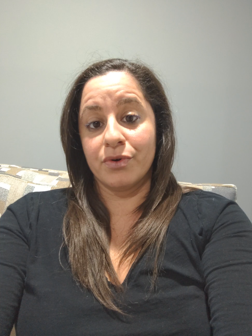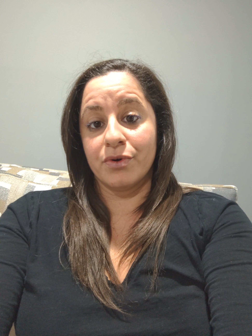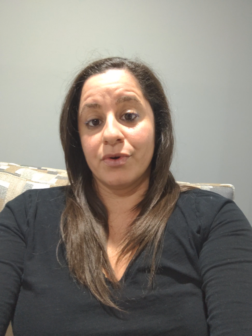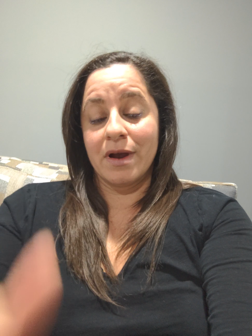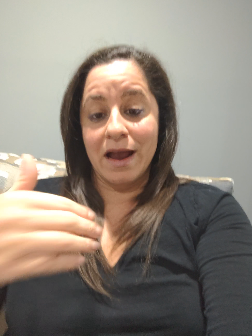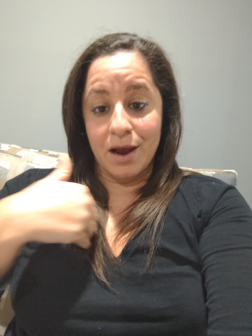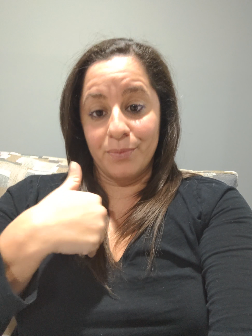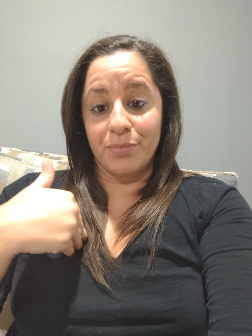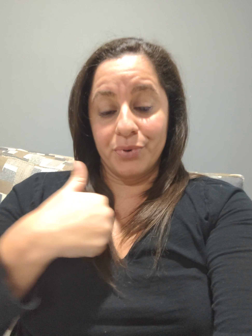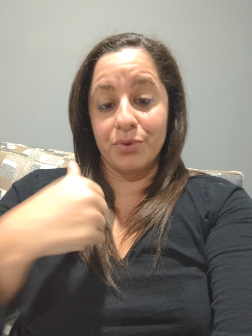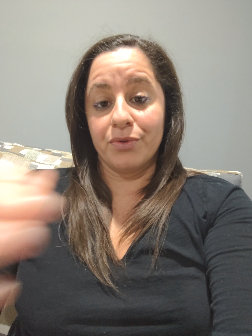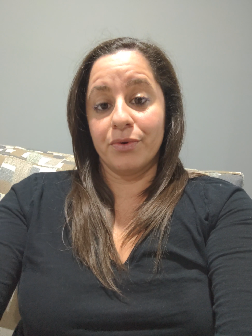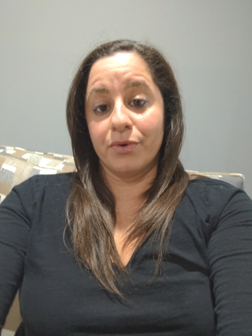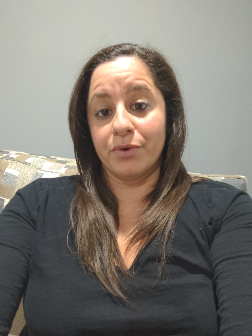animal